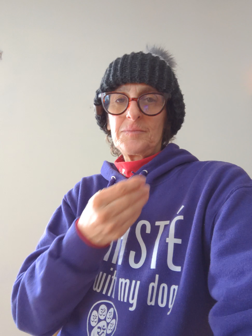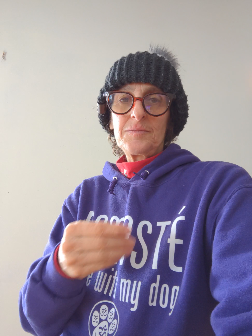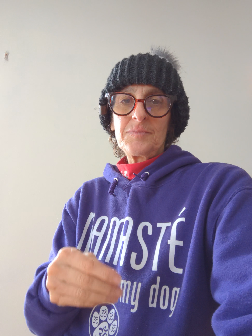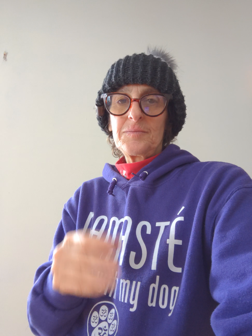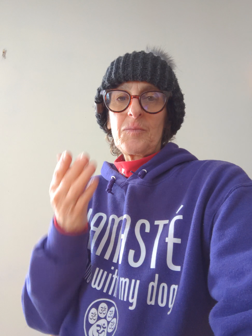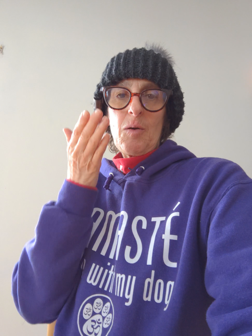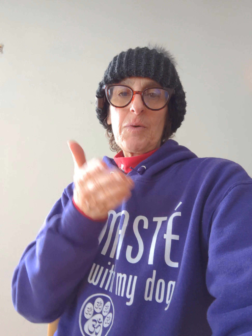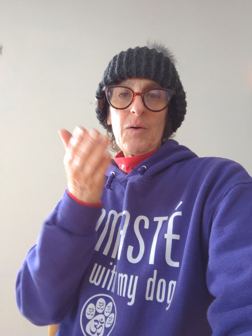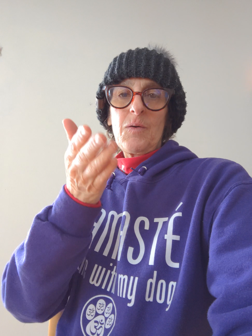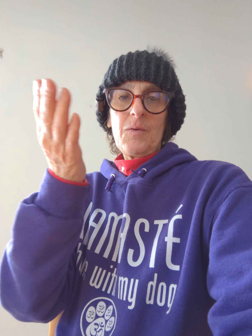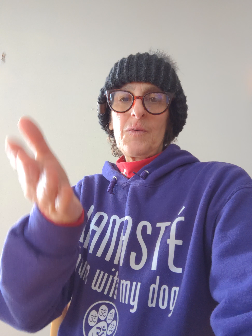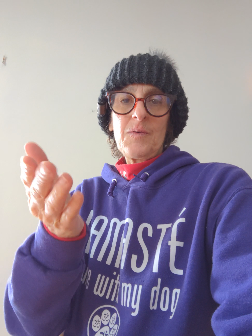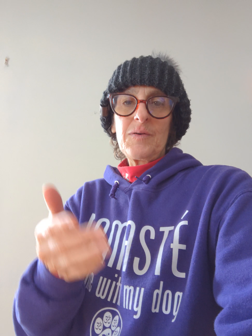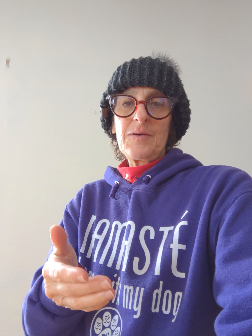boat